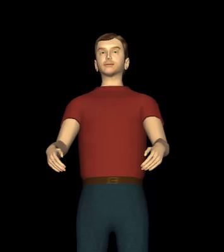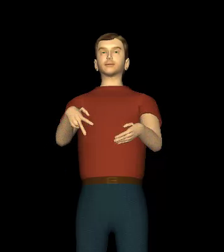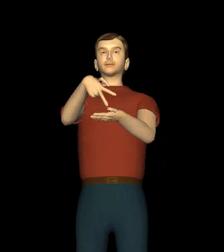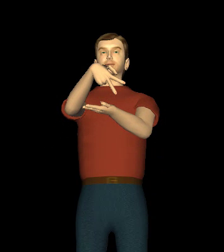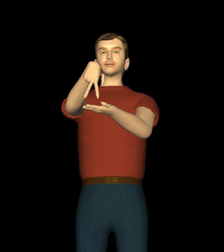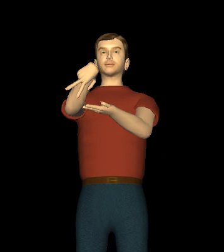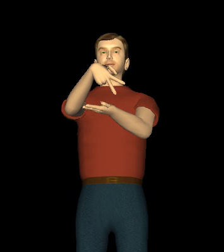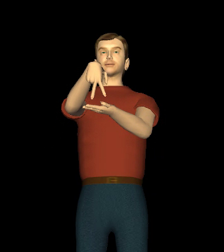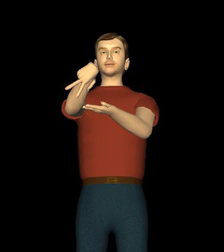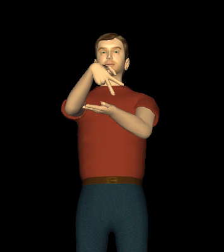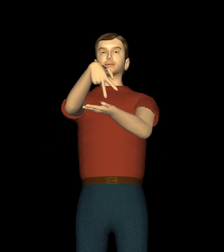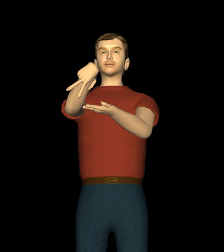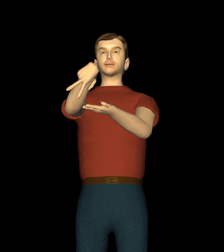رقص